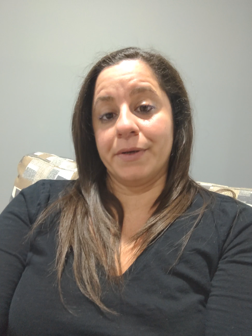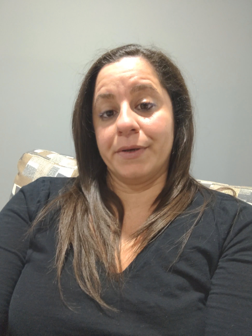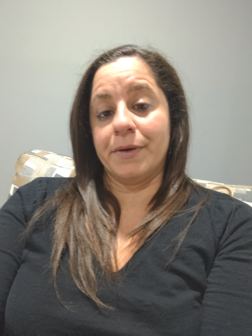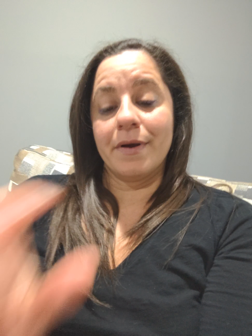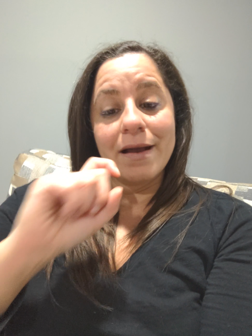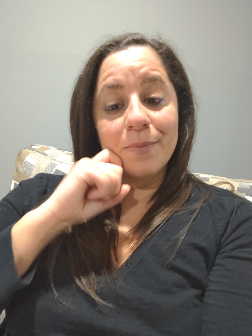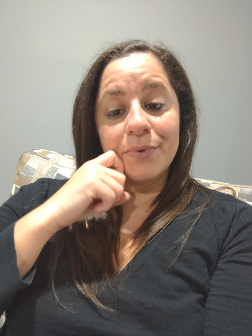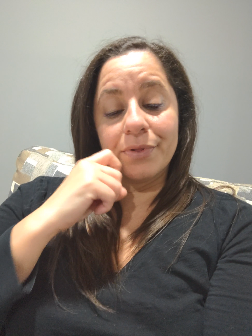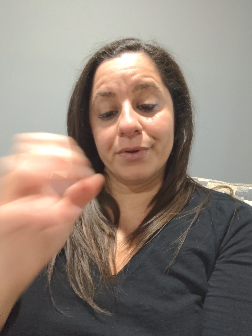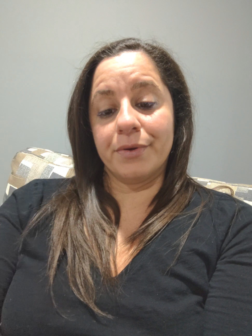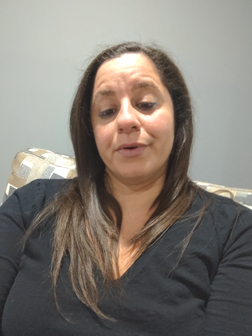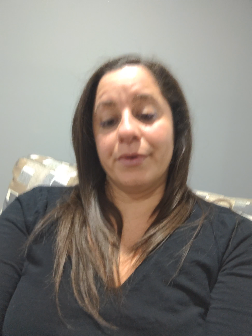apple